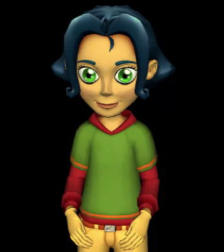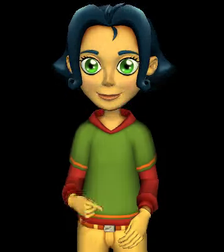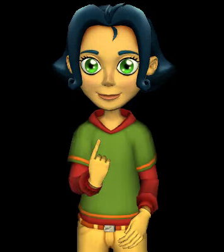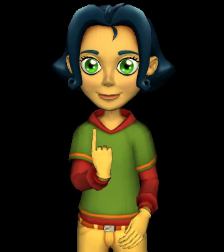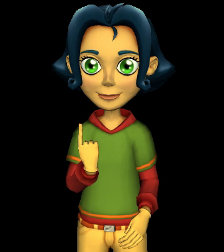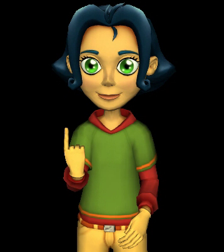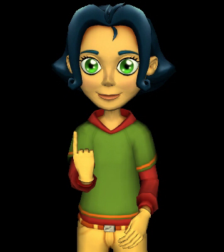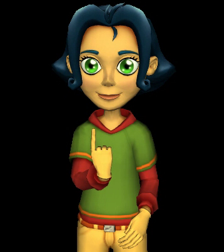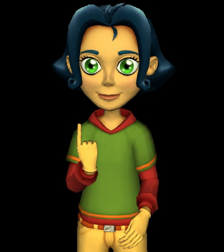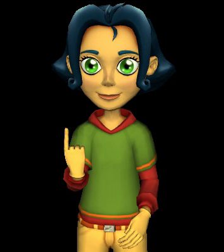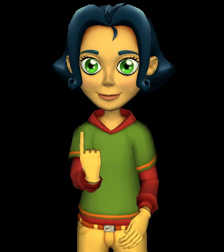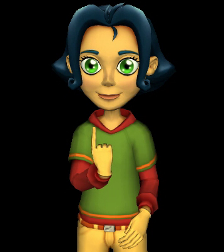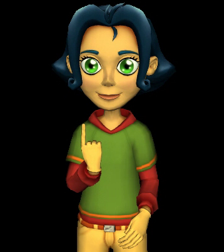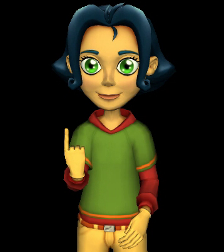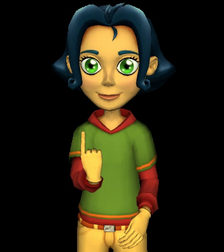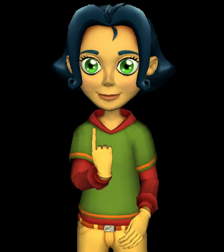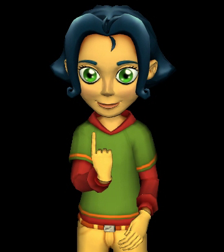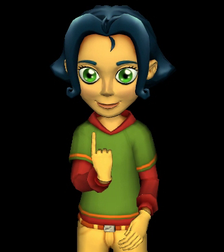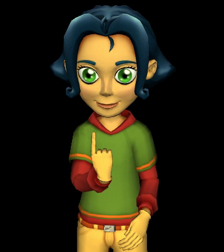يدير